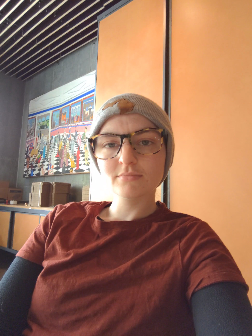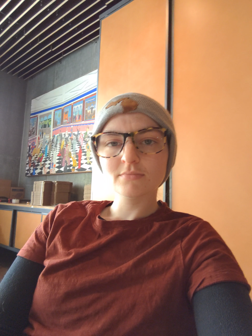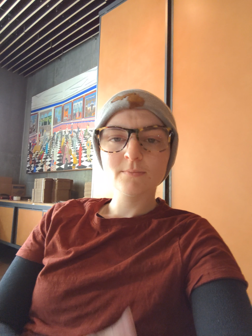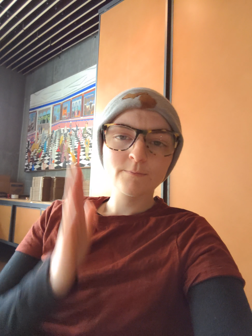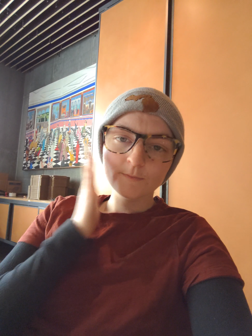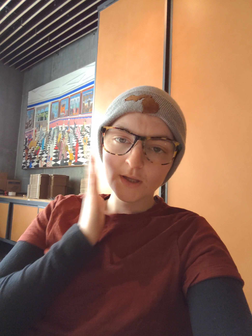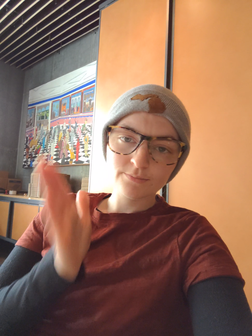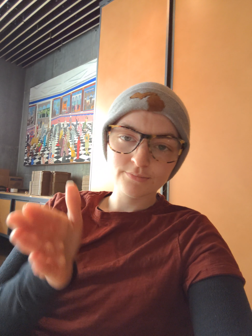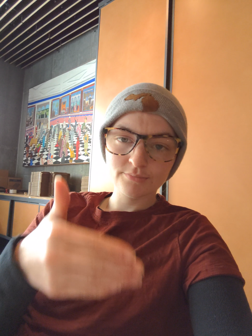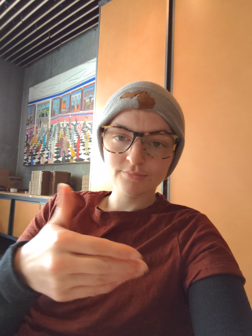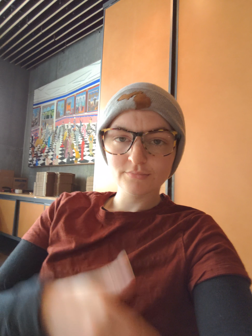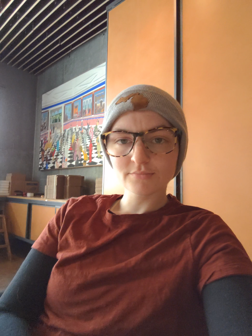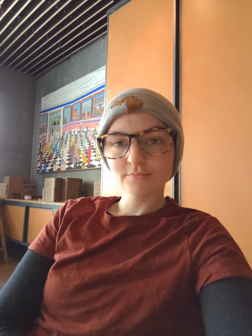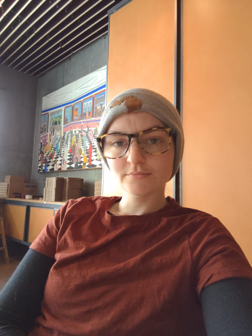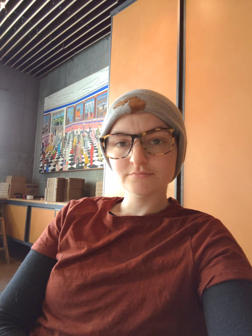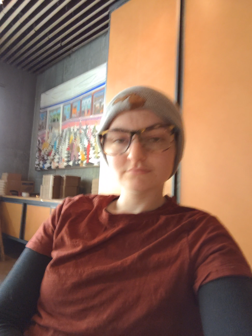bedroom